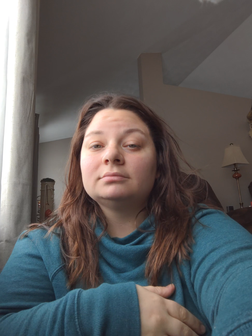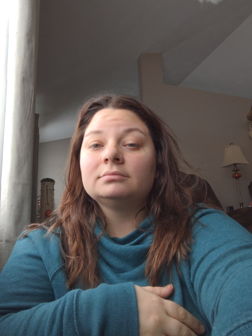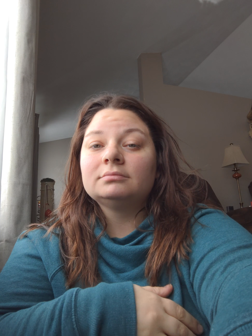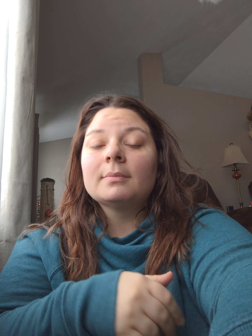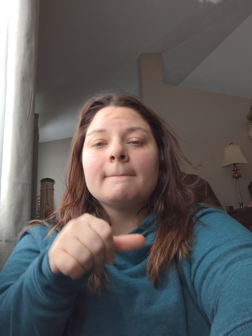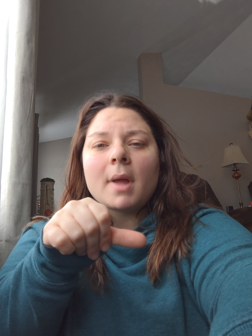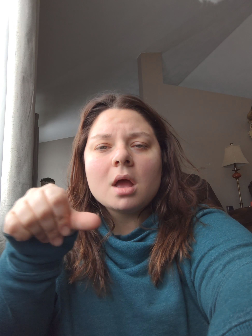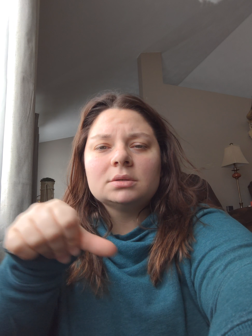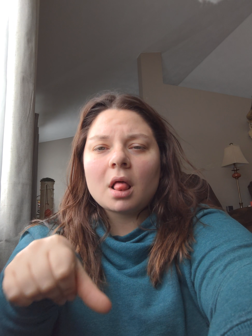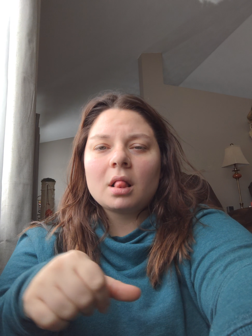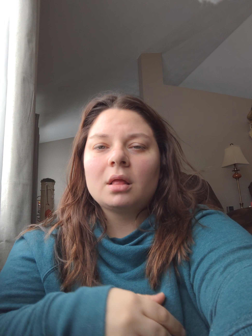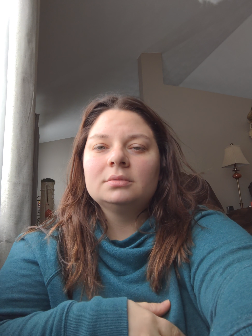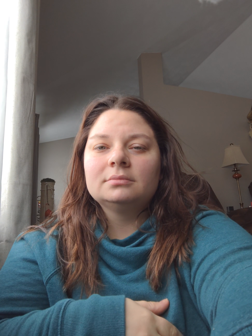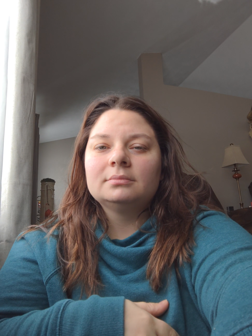puzzle